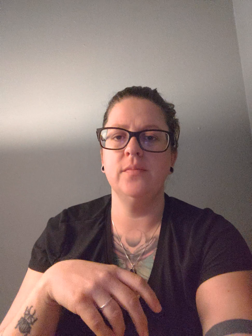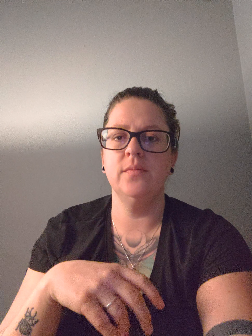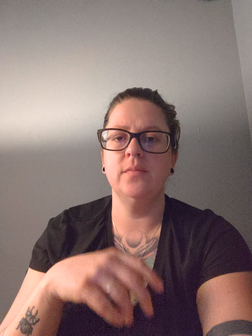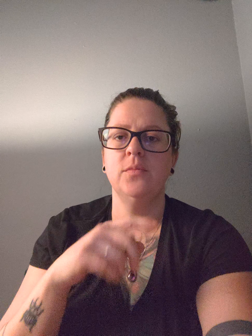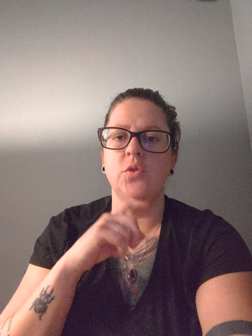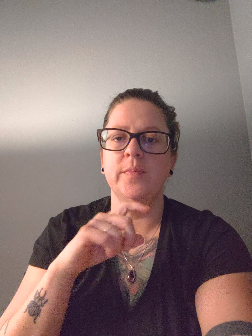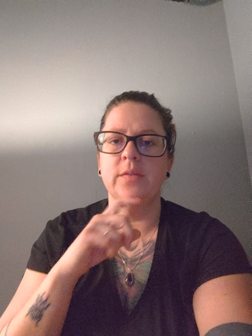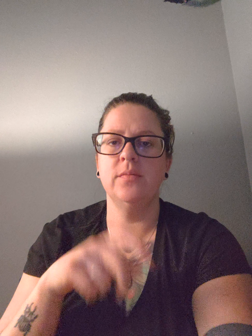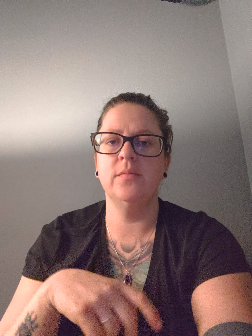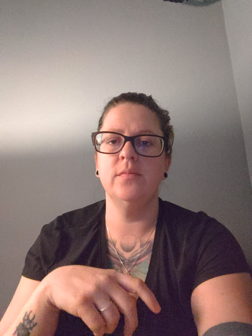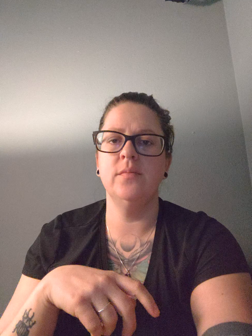garbage